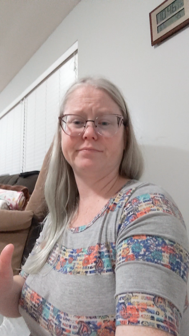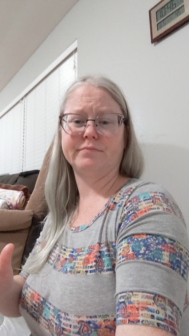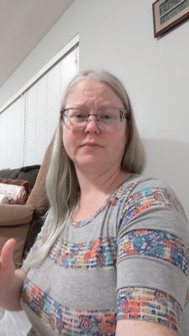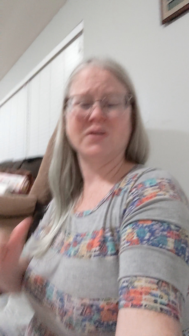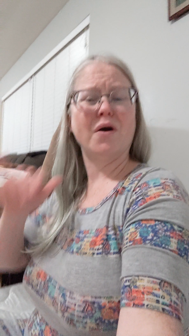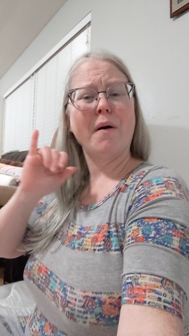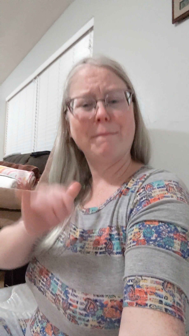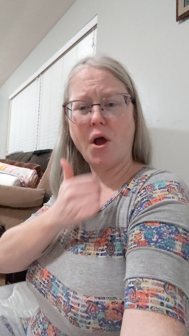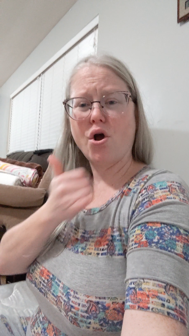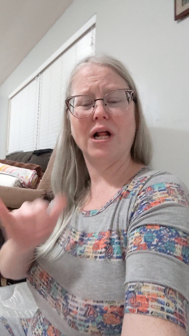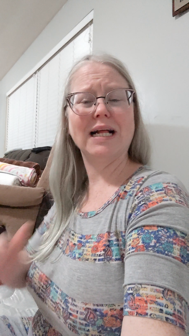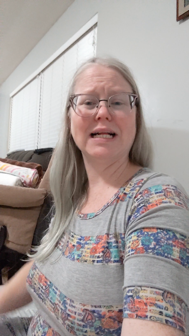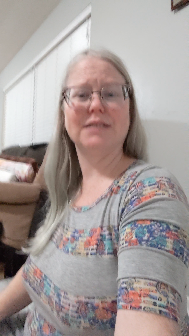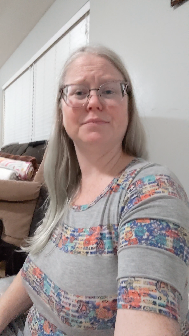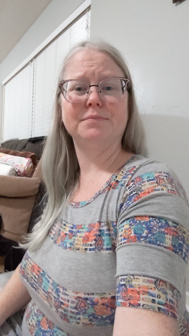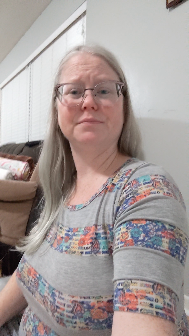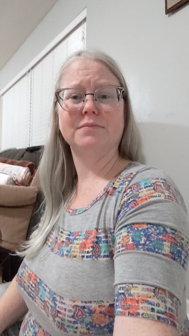party